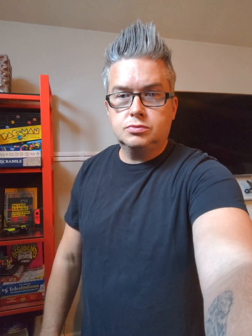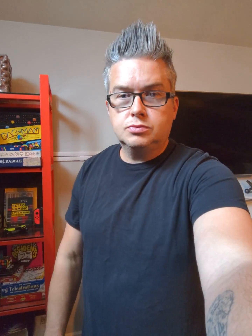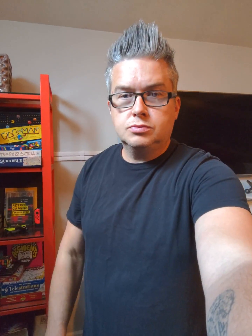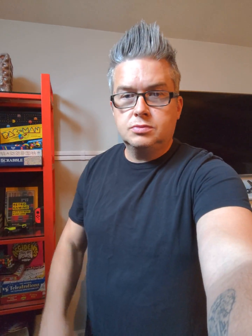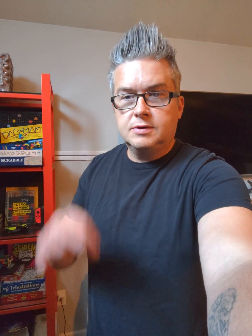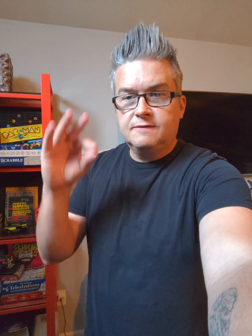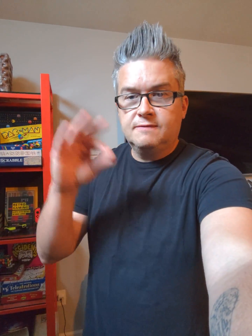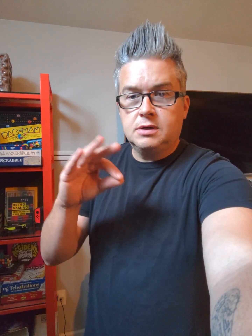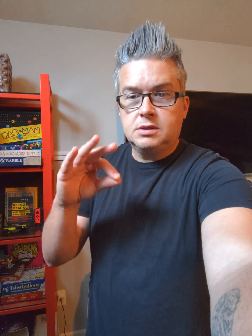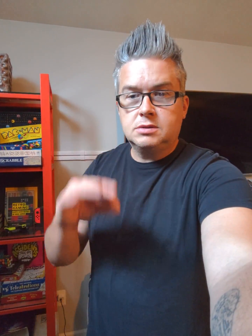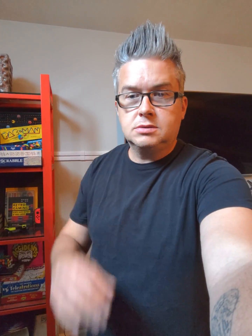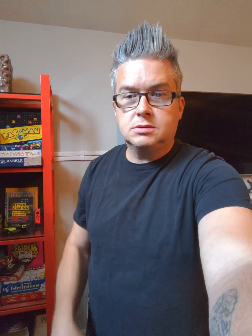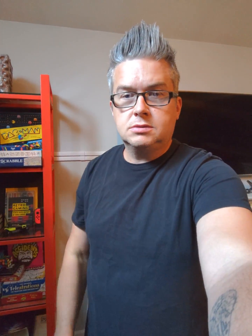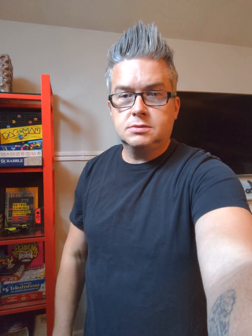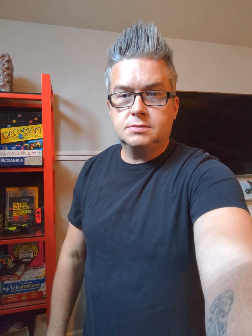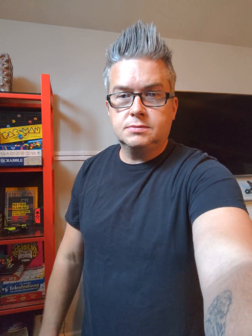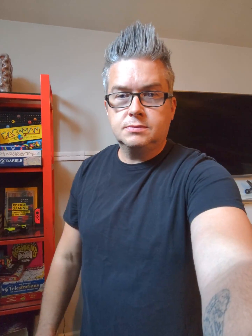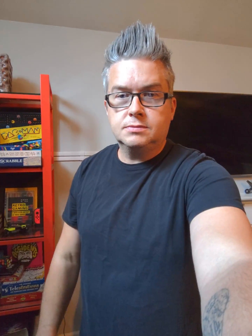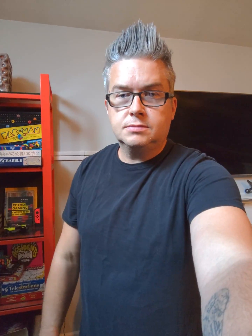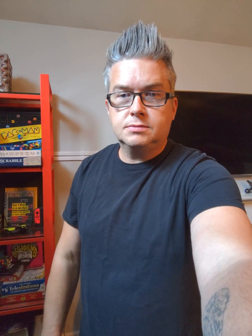fit